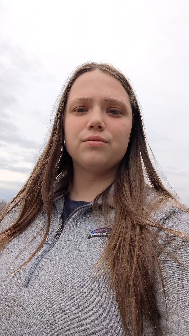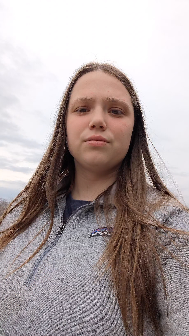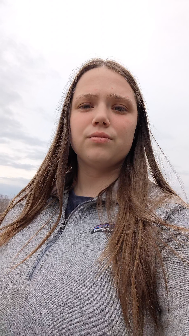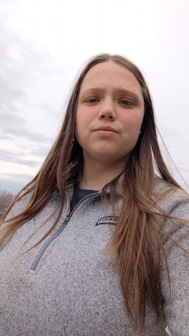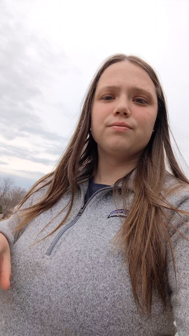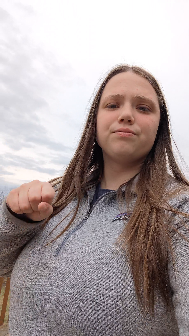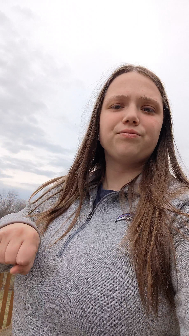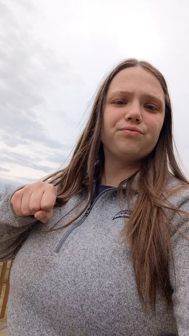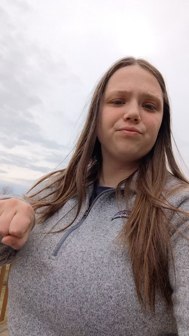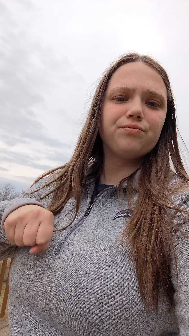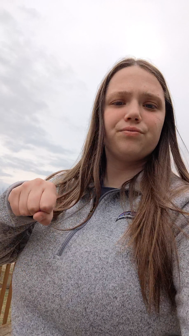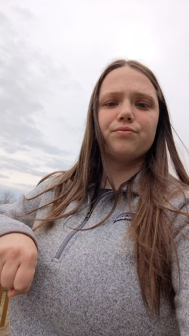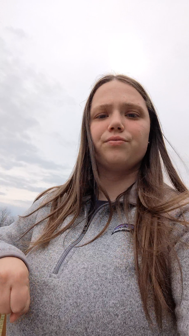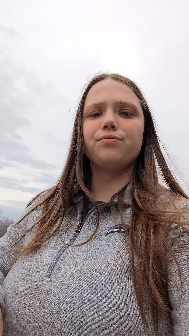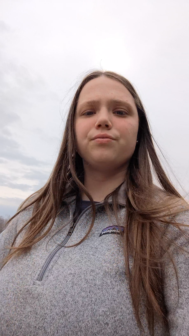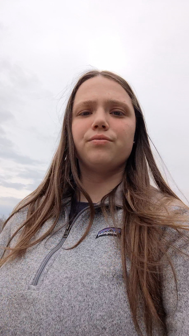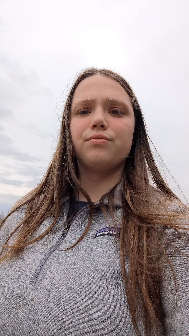bicycle